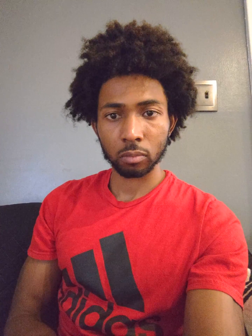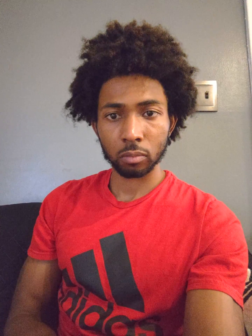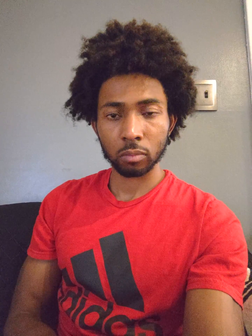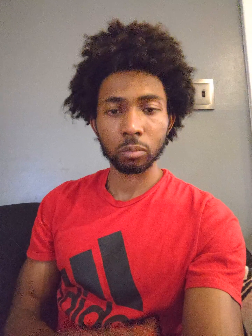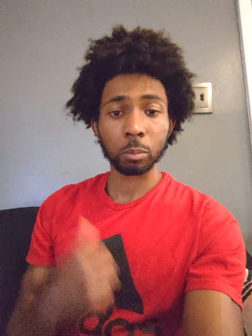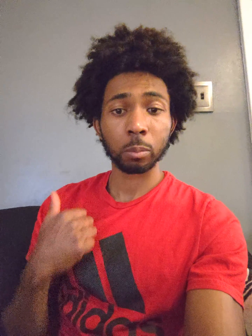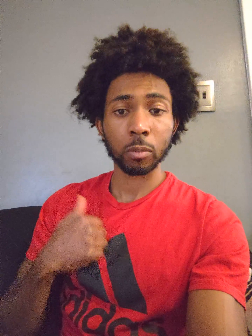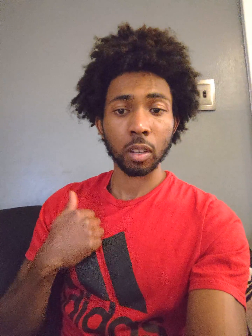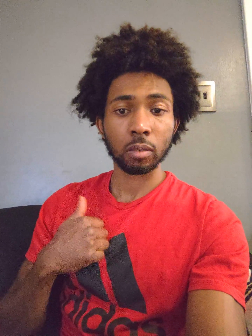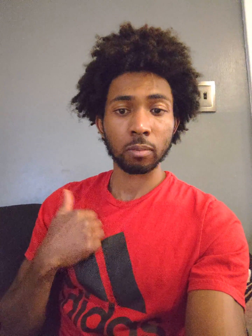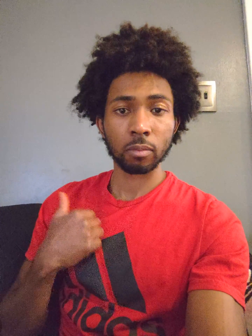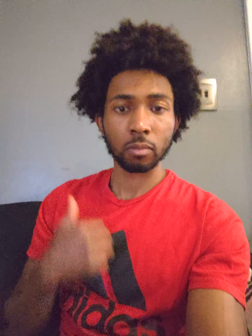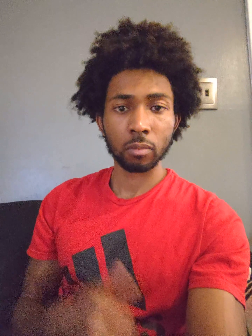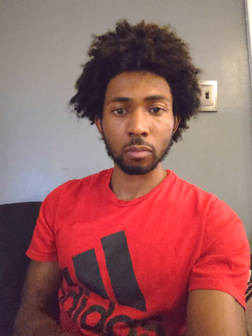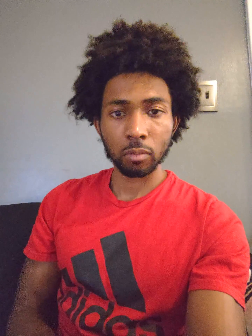bathtub